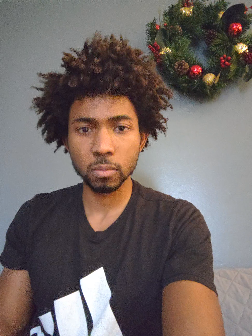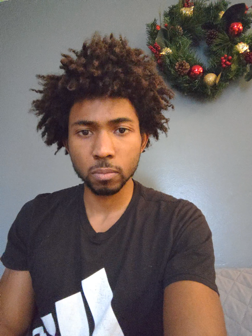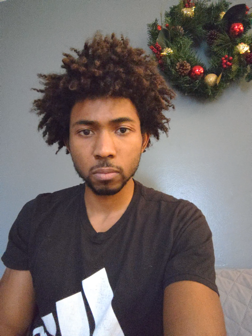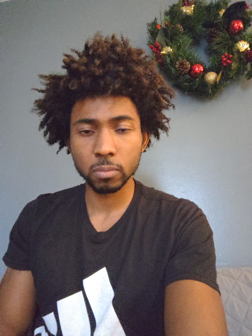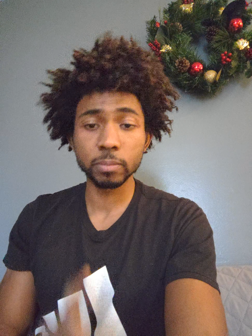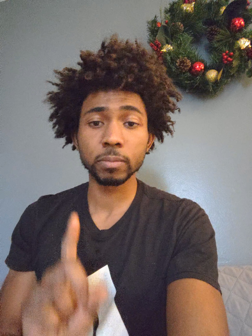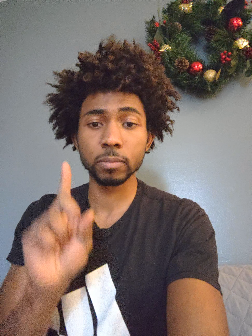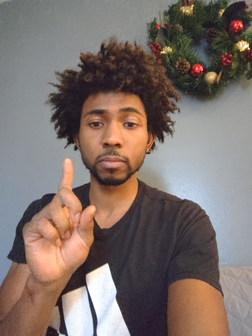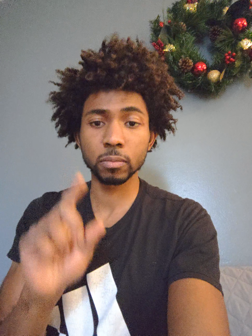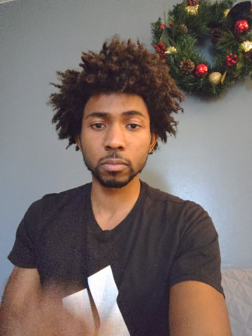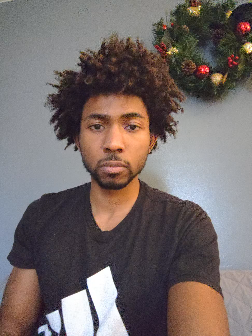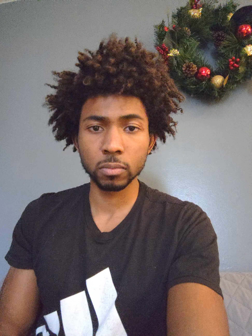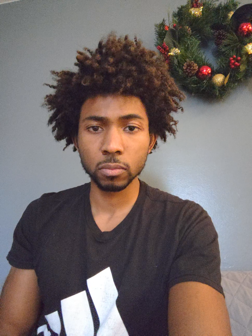up